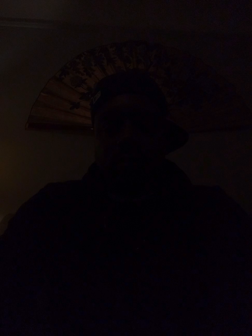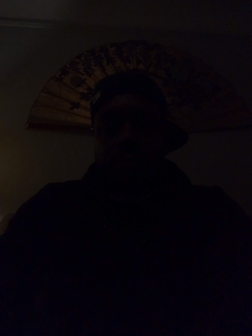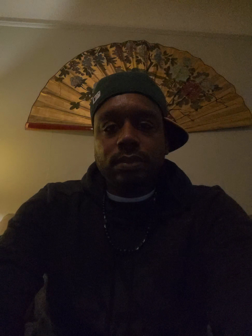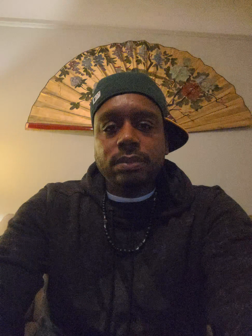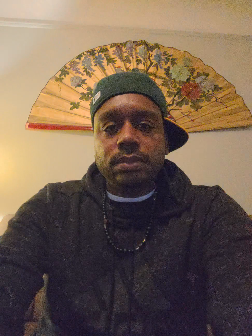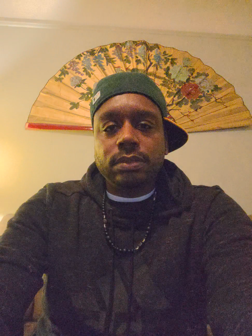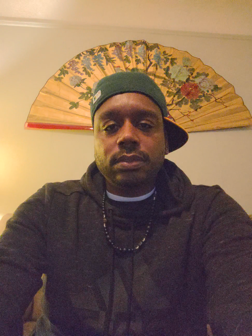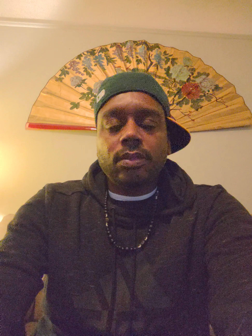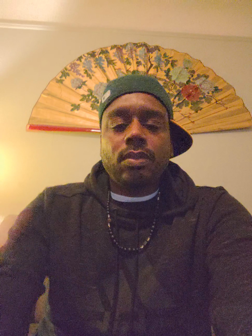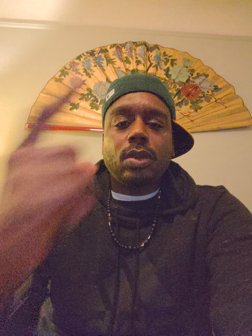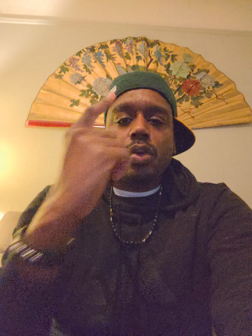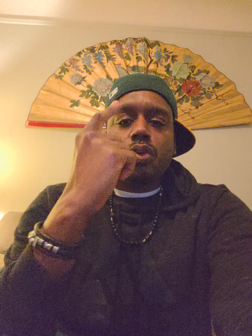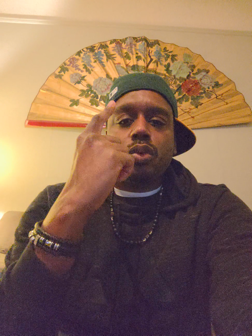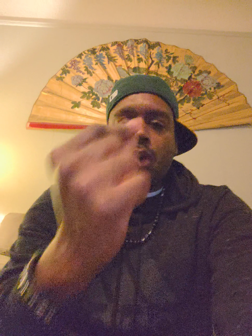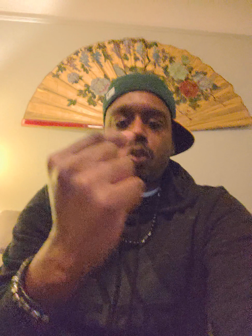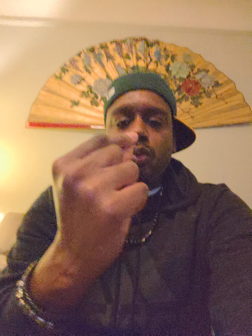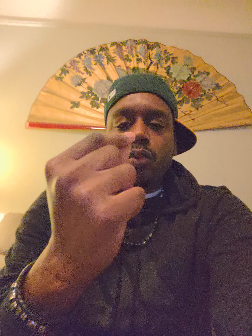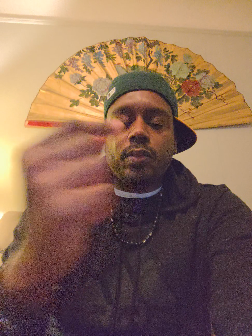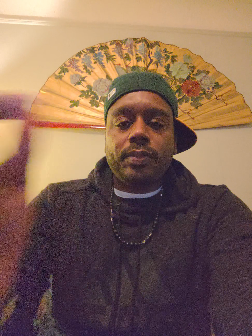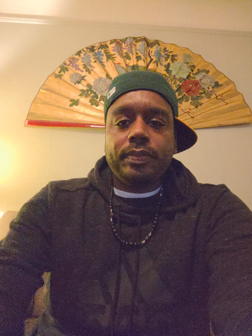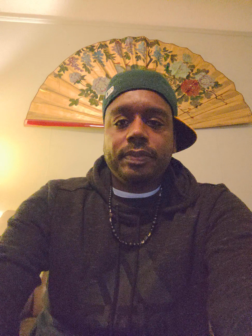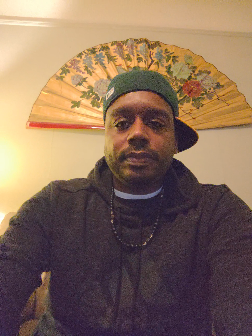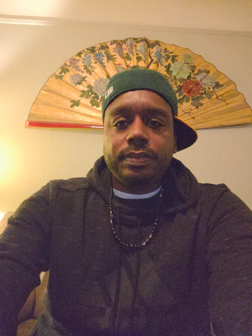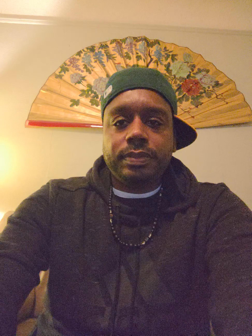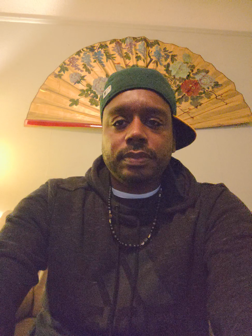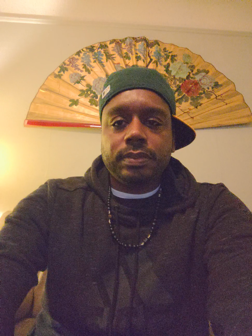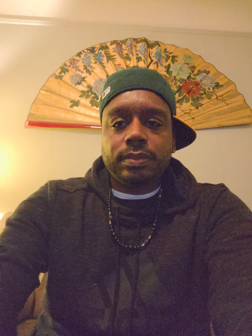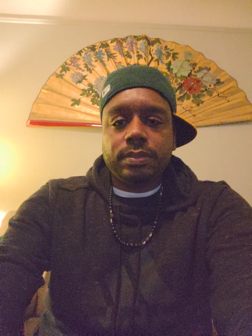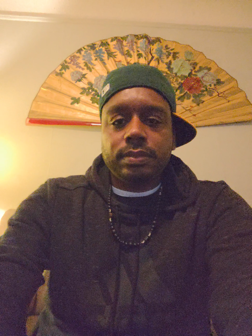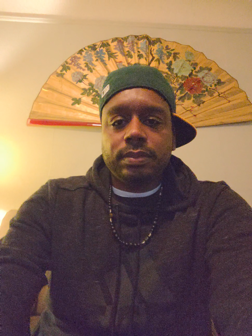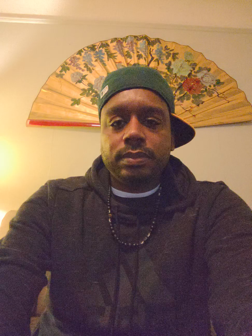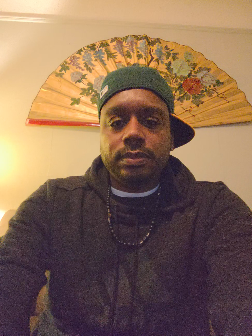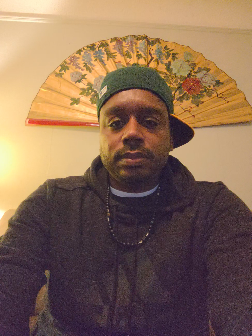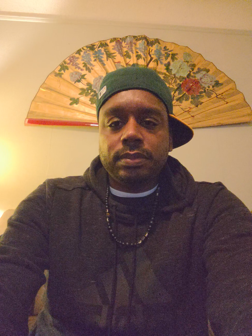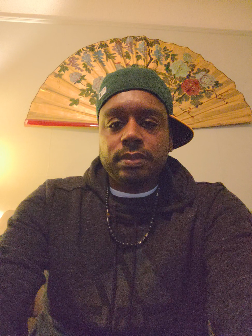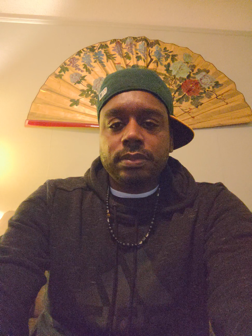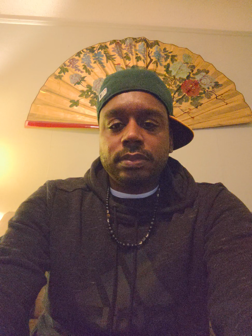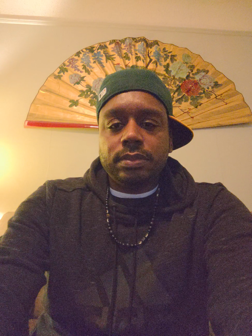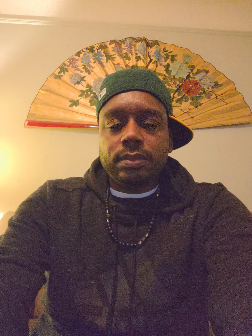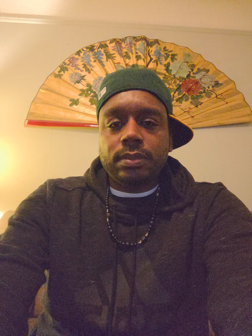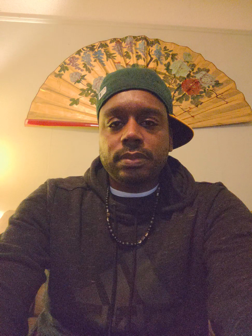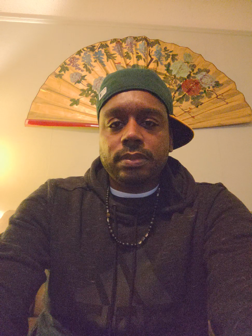go